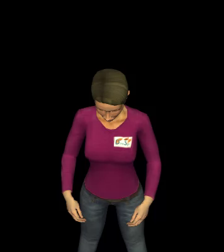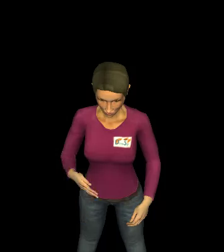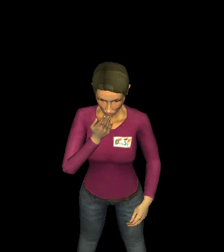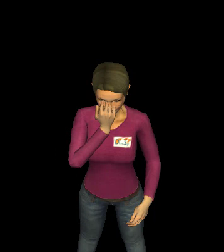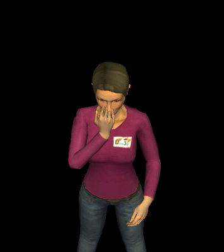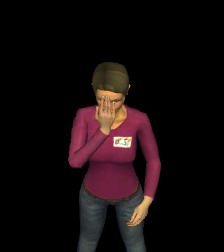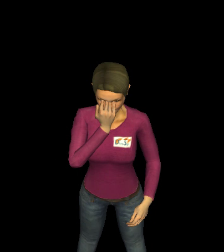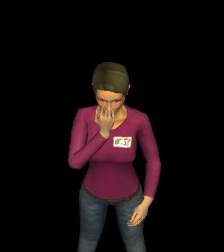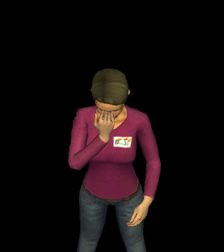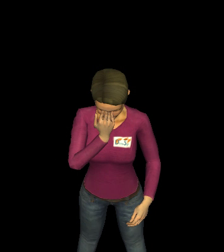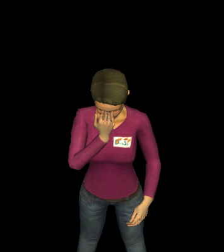فبراير